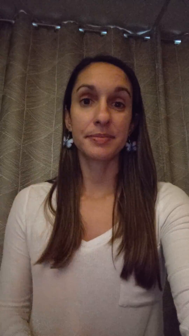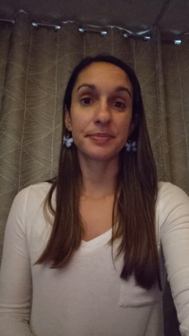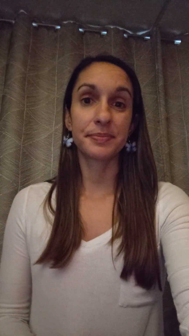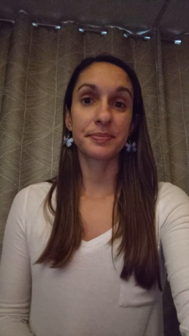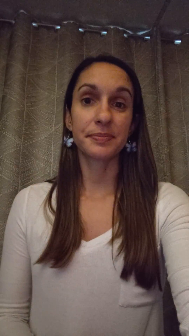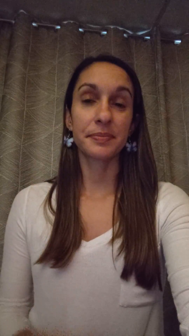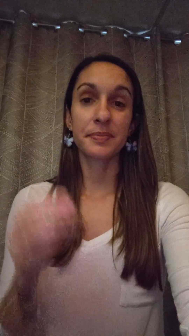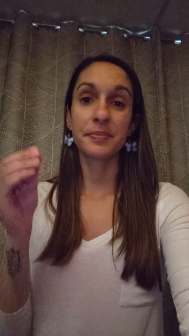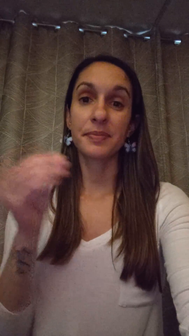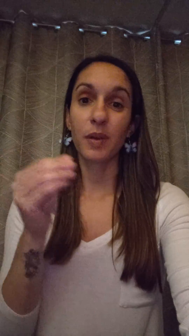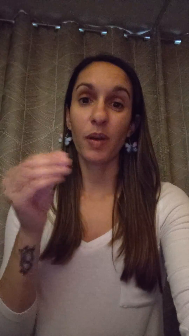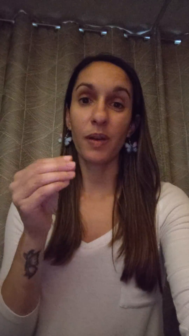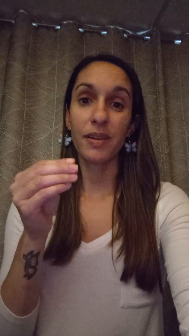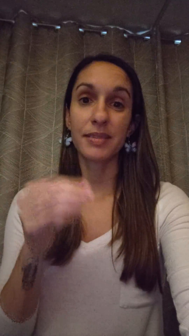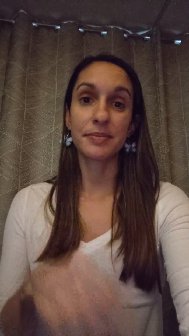more